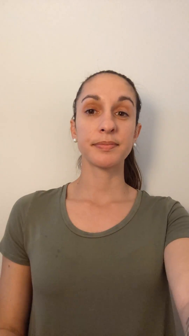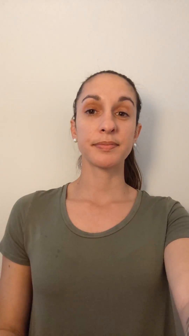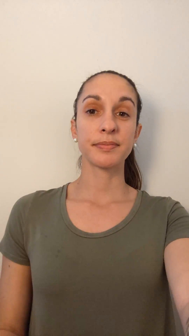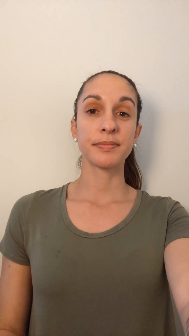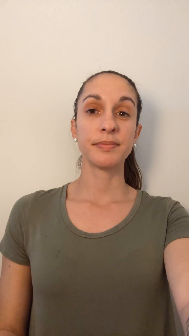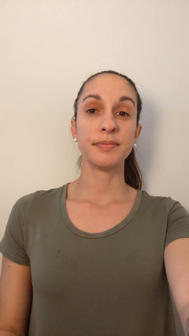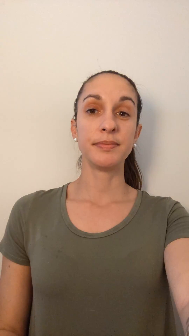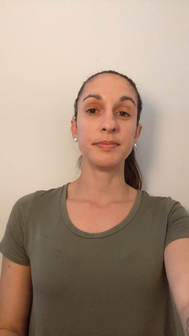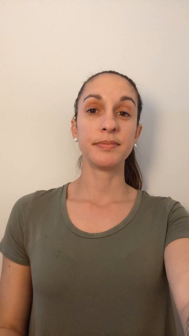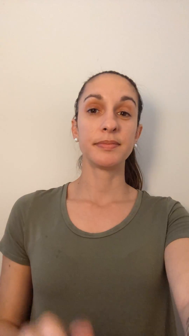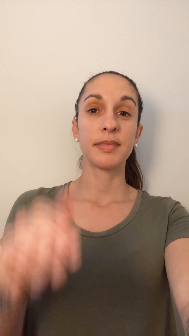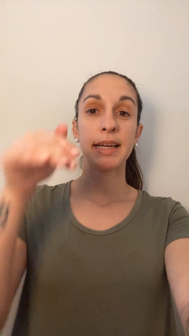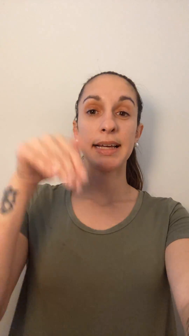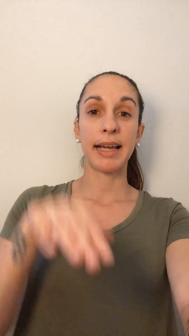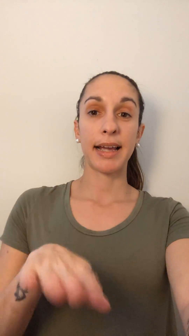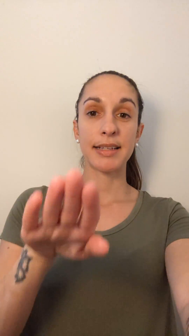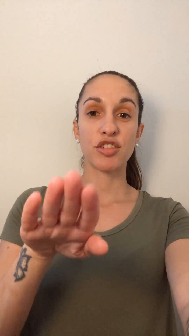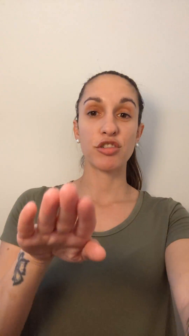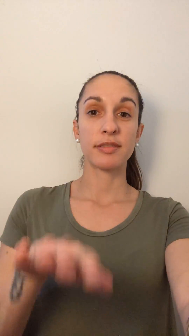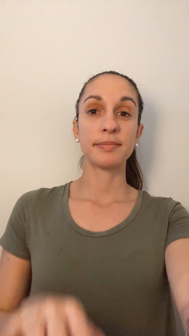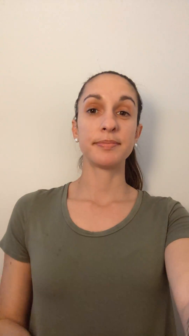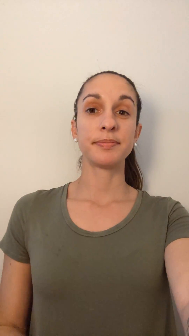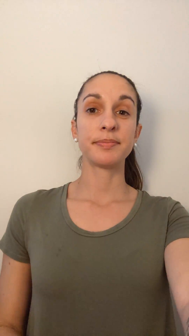enter